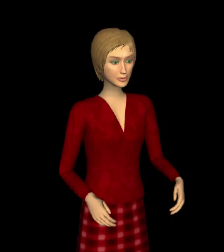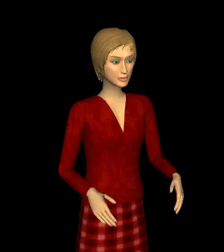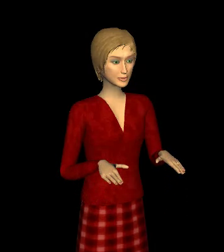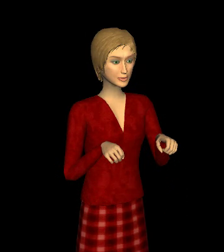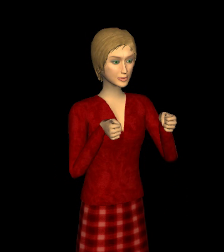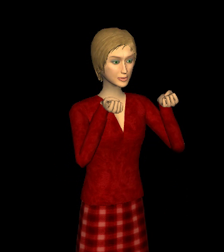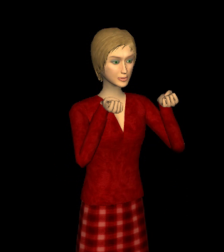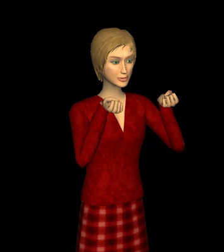ينقذ